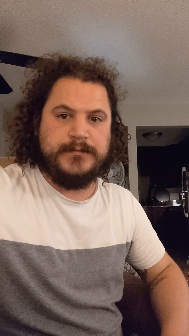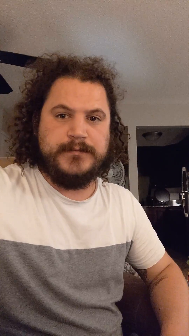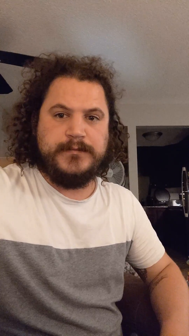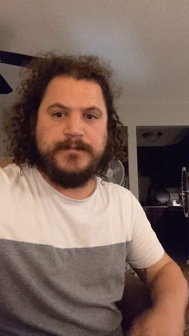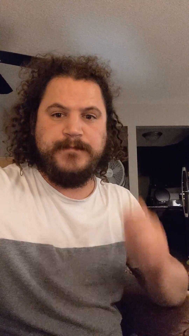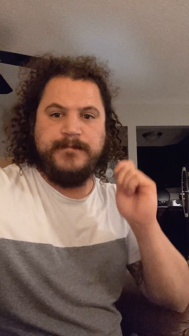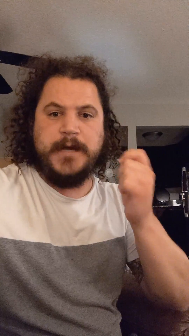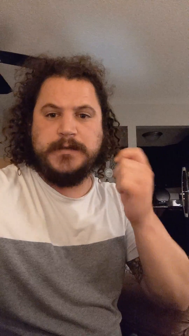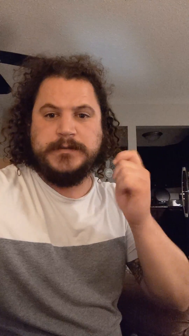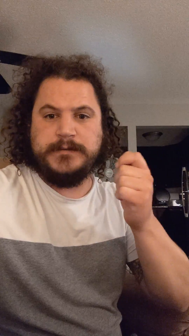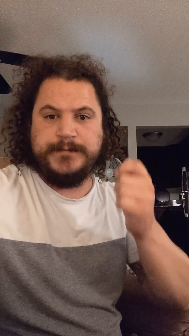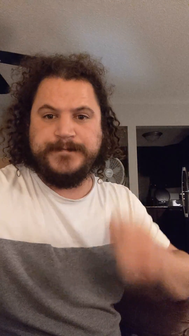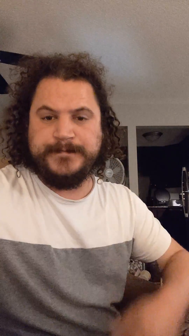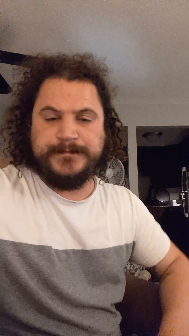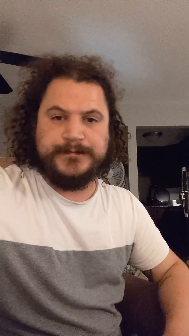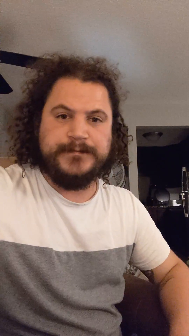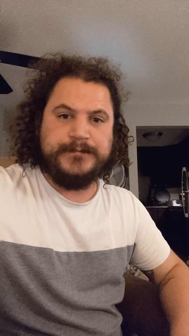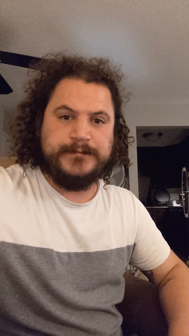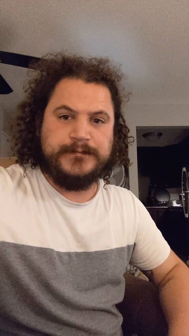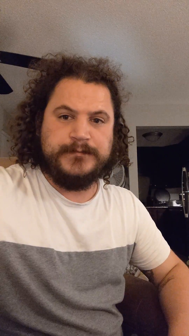bat